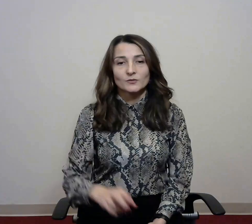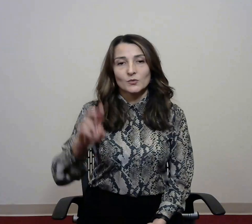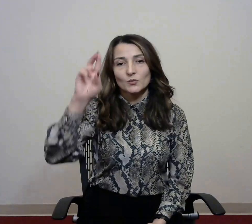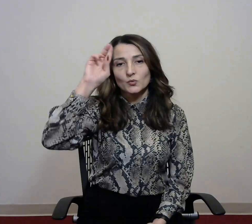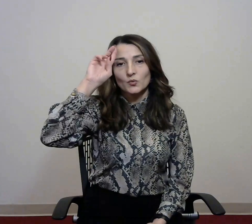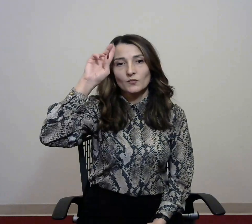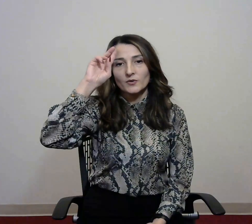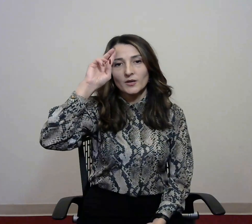dövlət